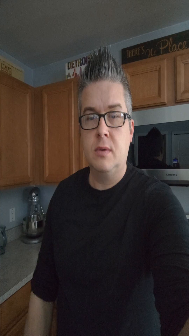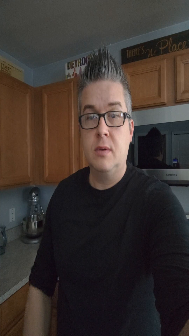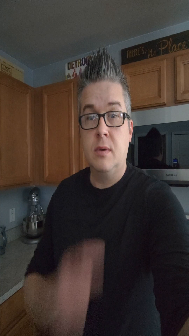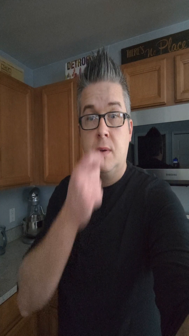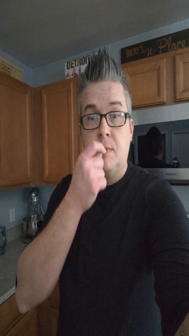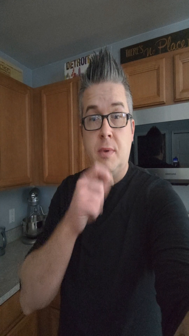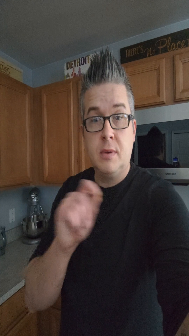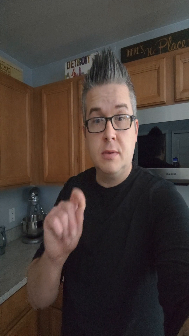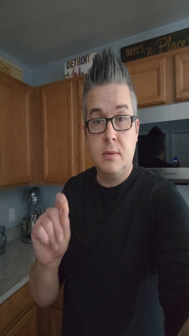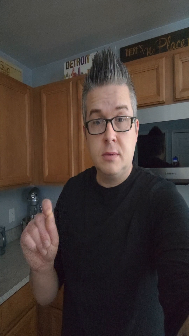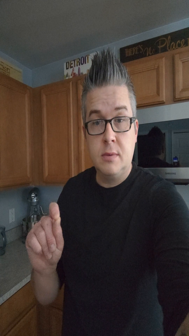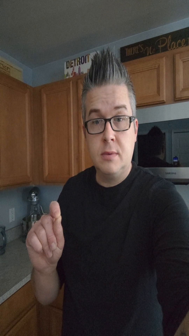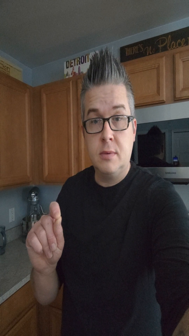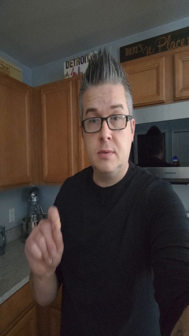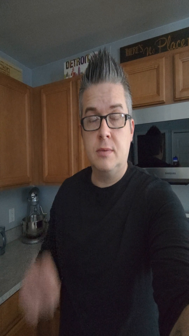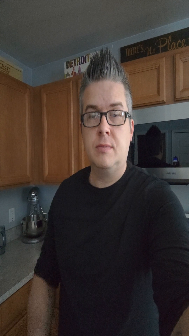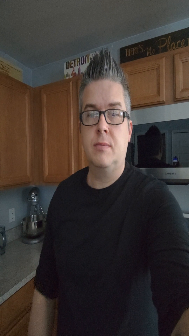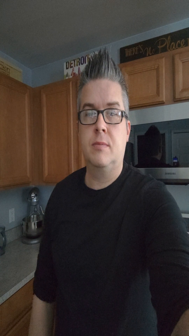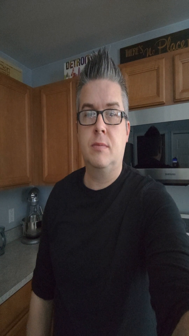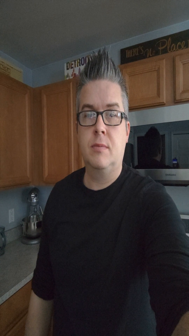pencil